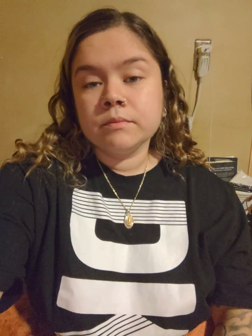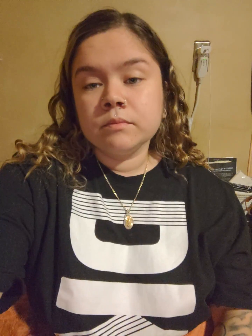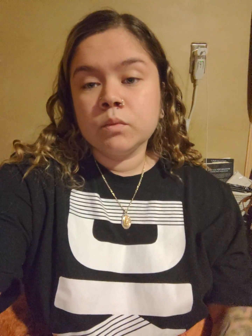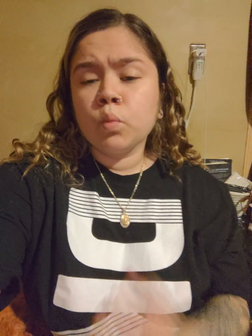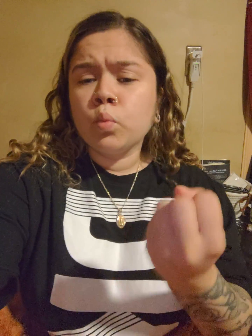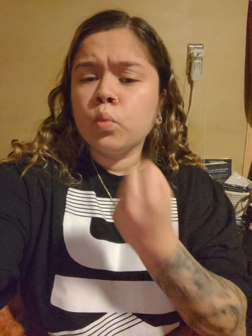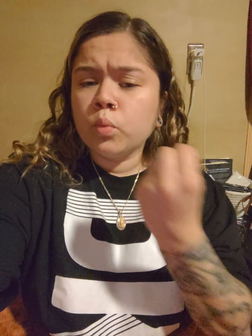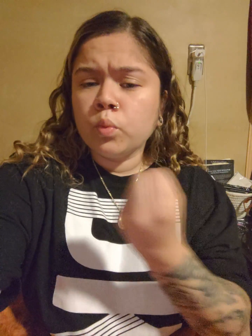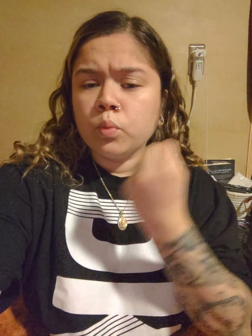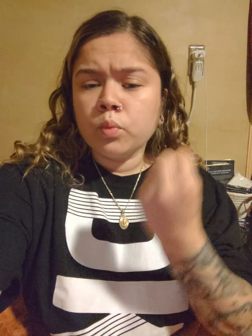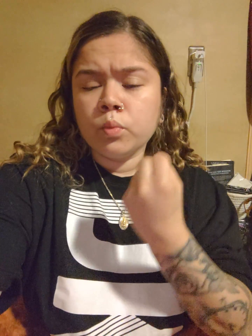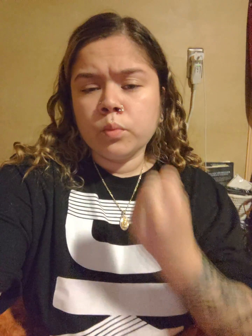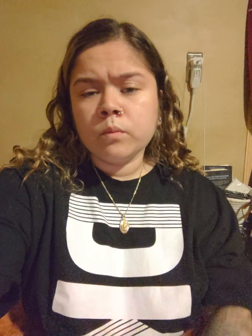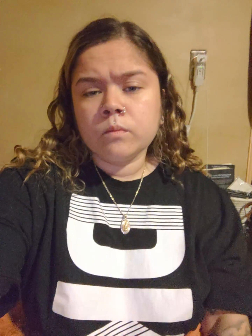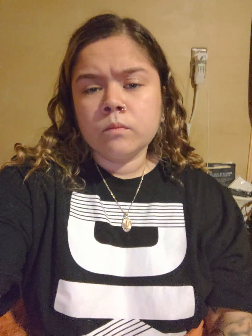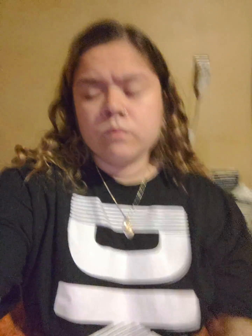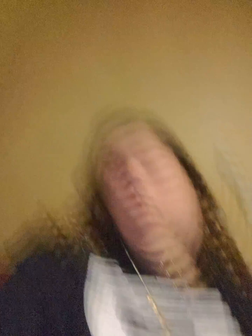hold